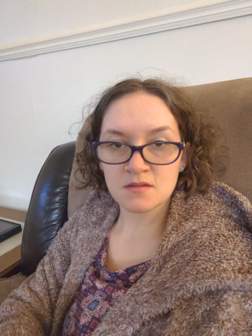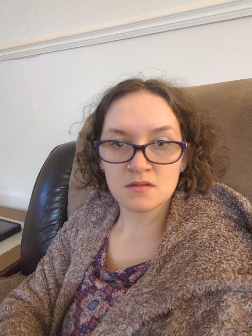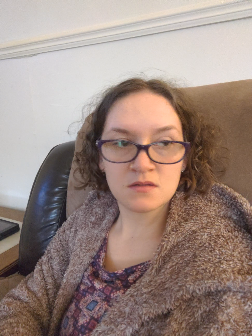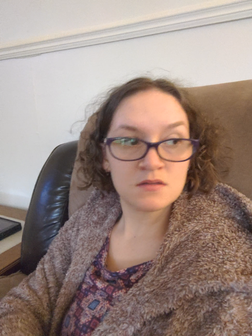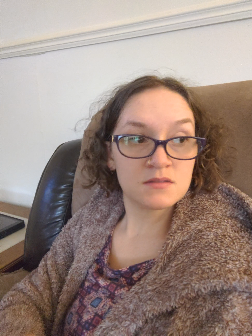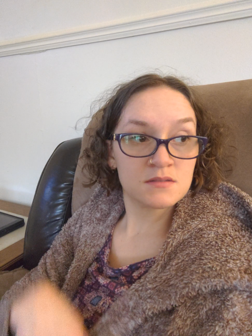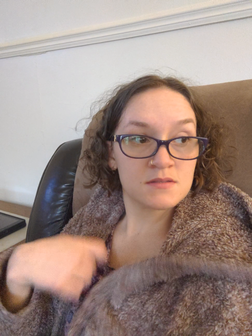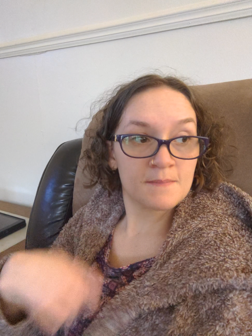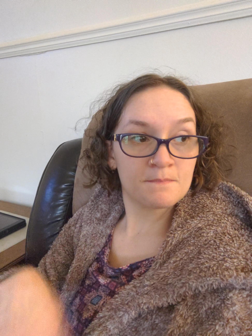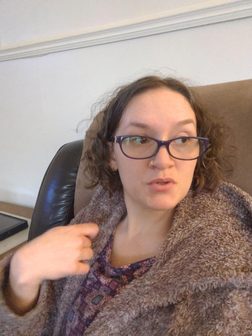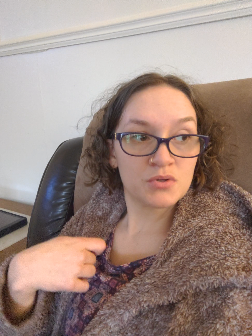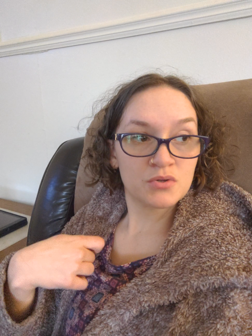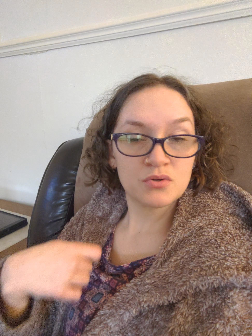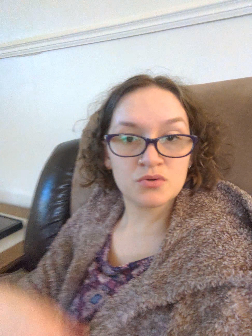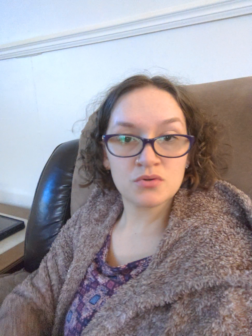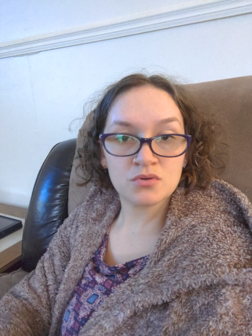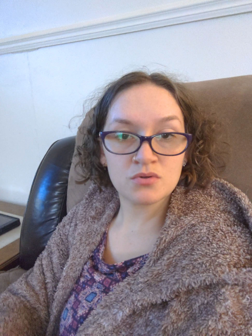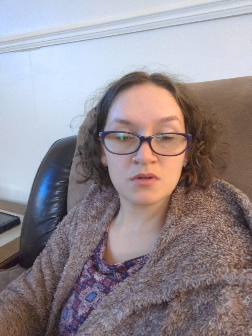zipper